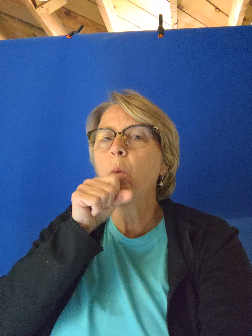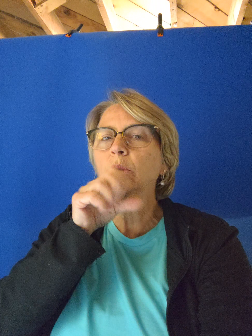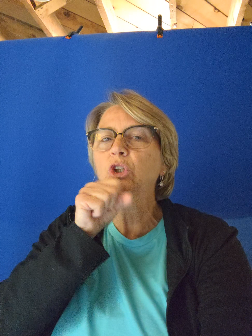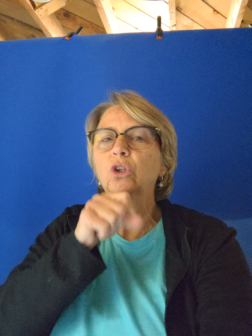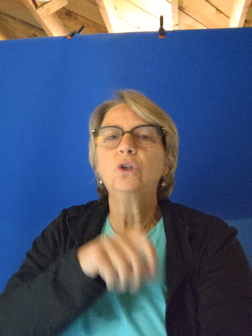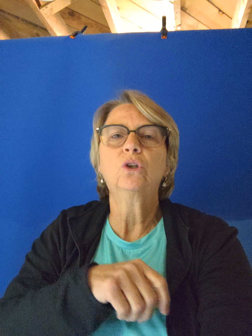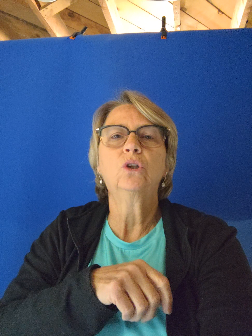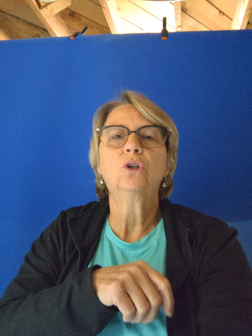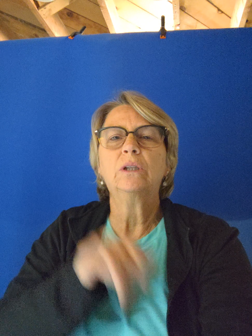orange